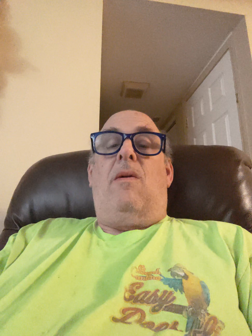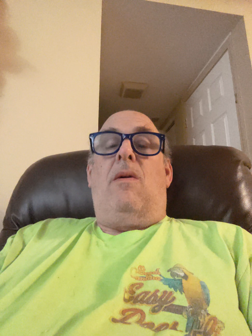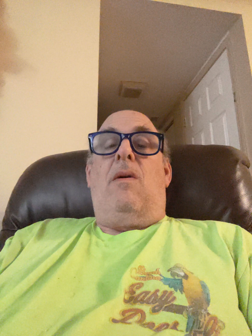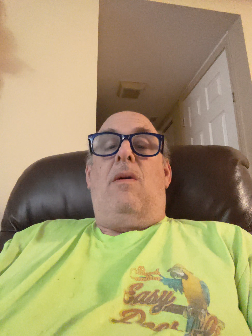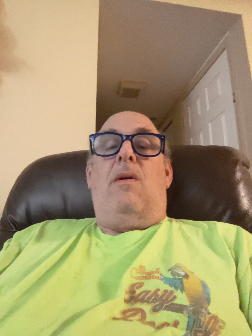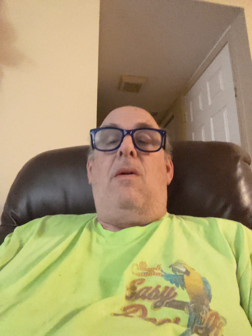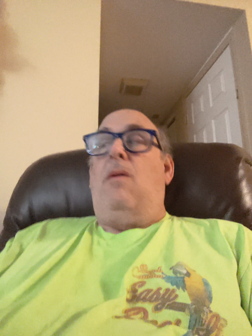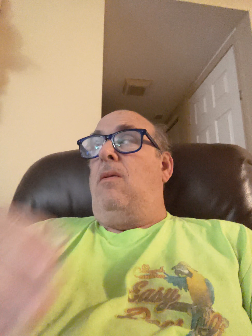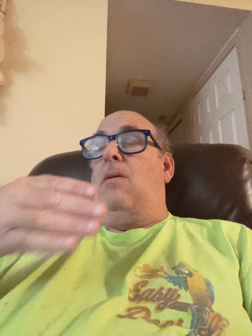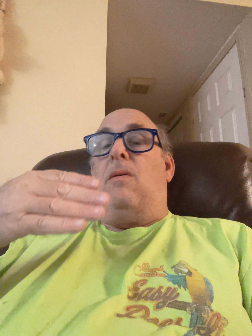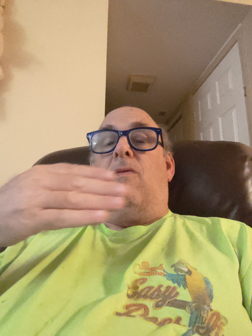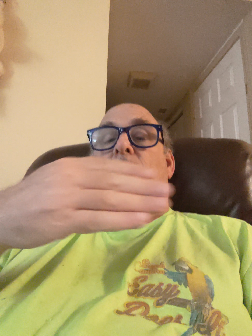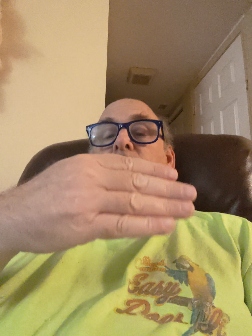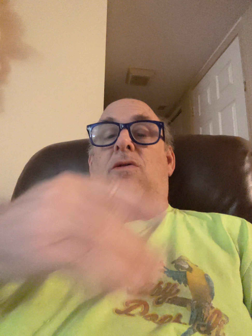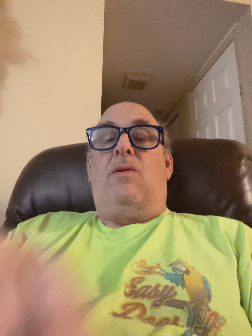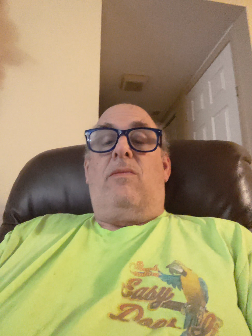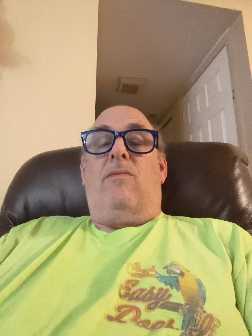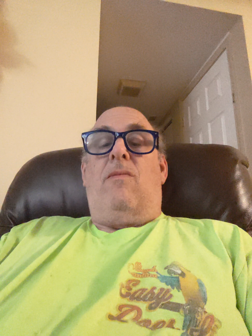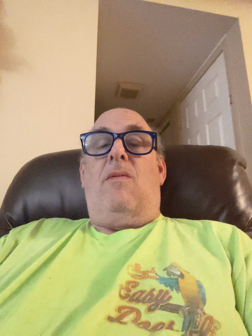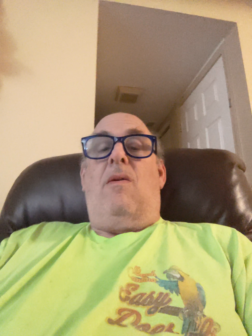fish